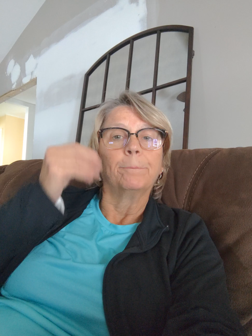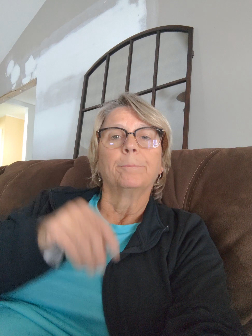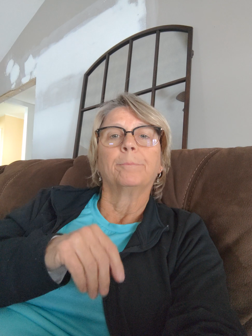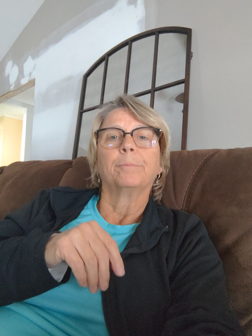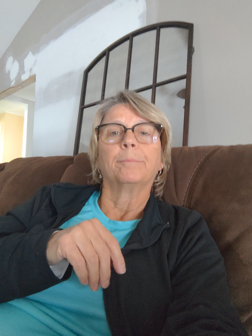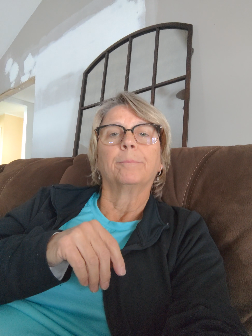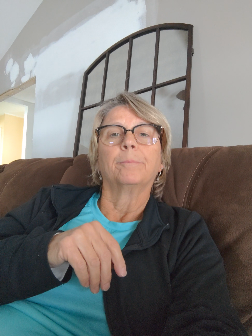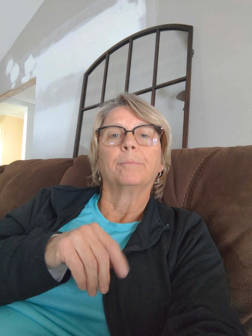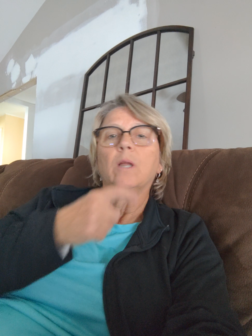home